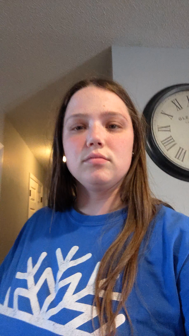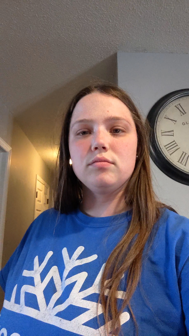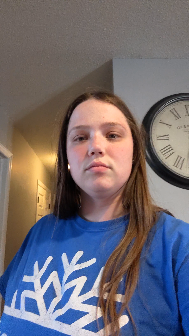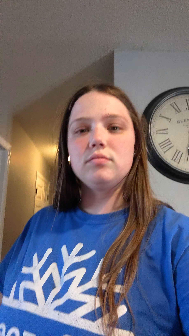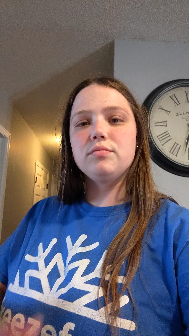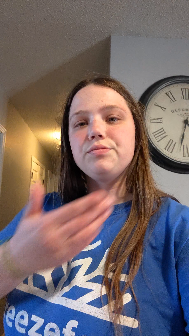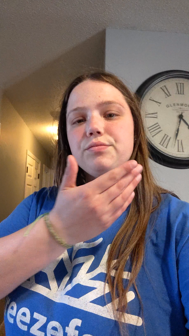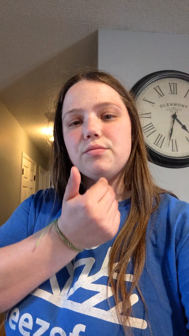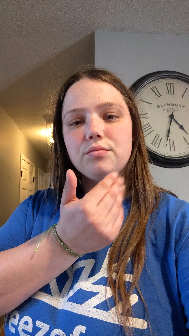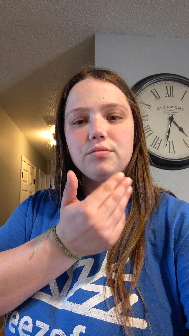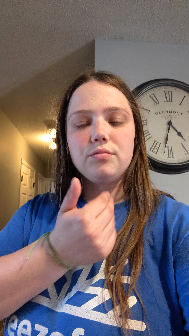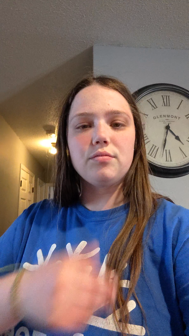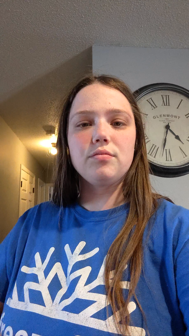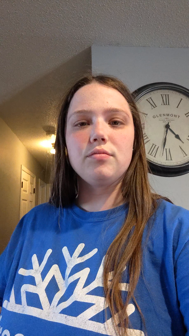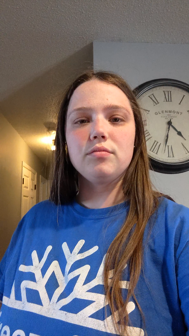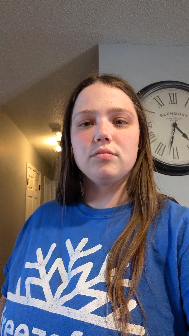butterfly